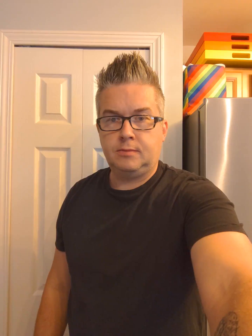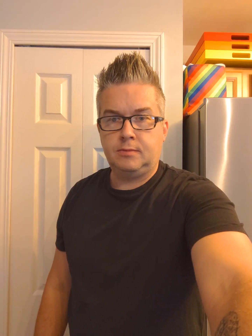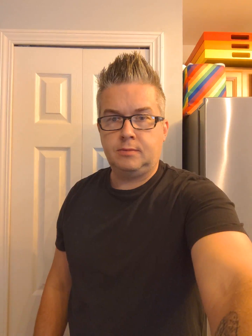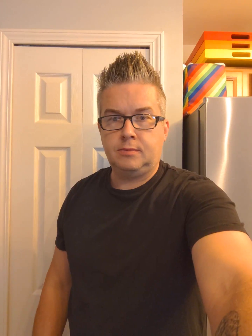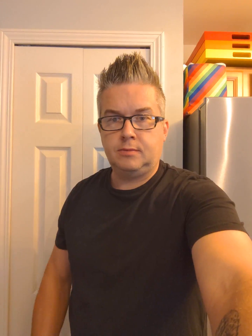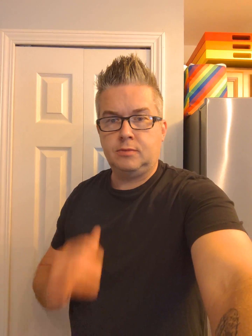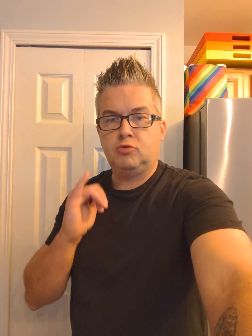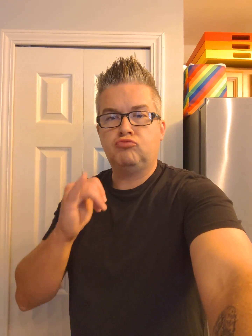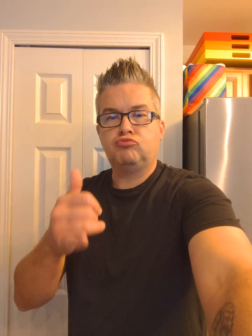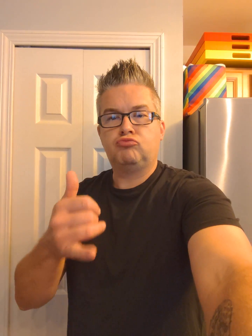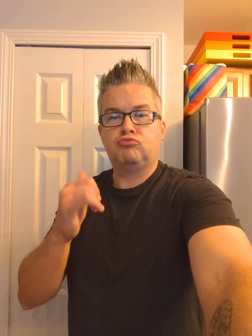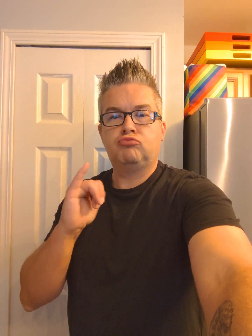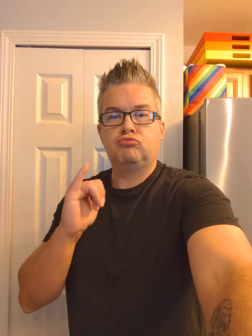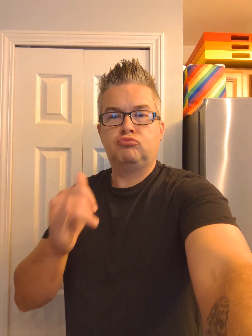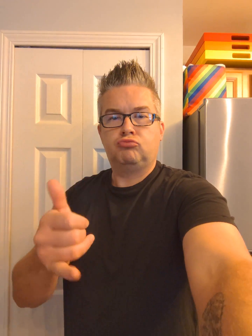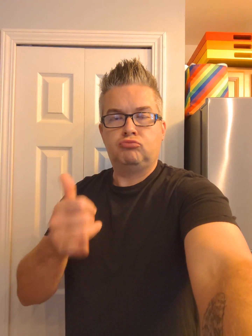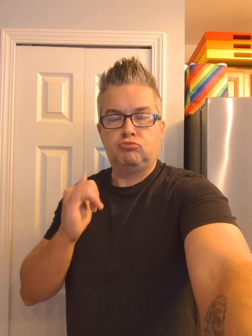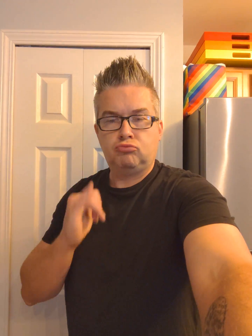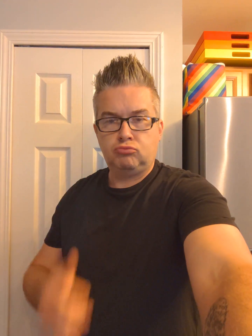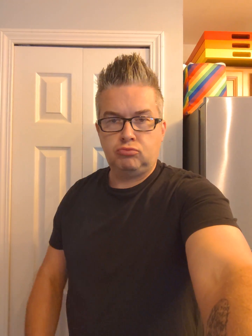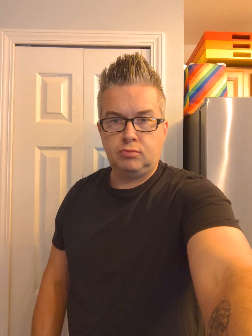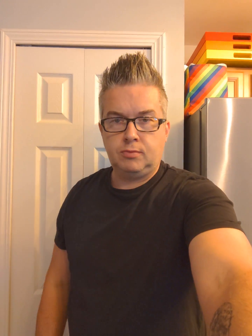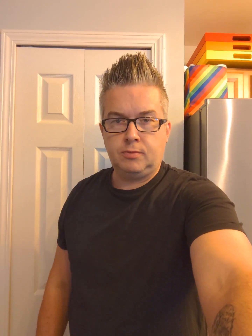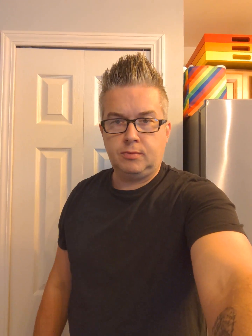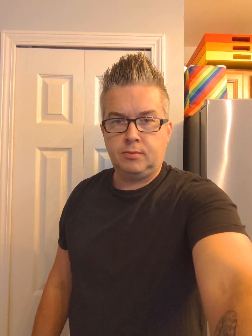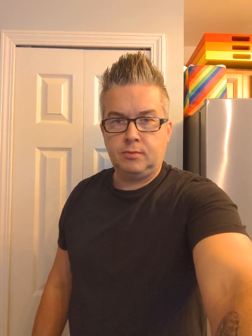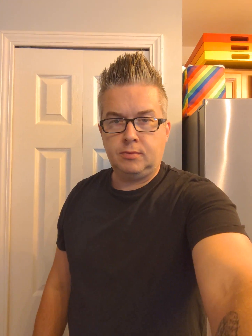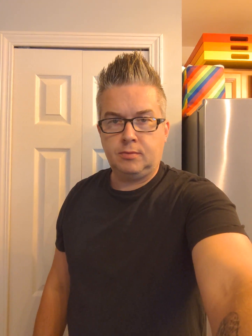rocking chair